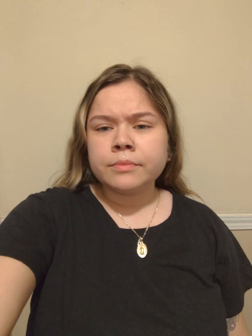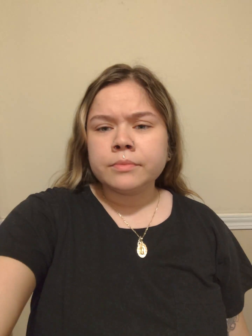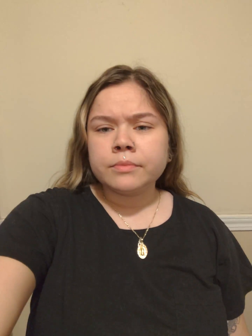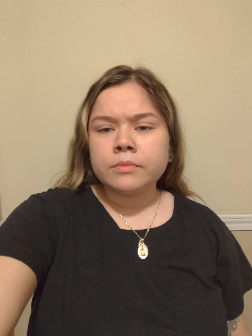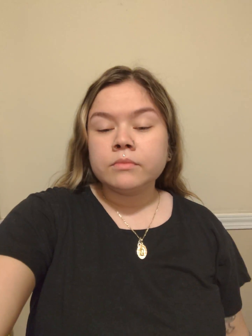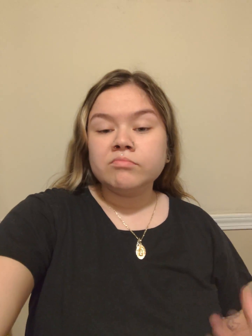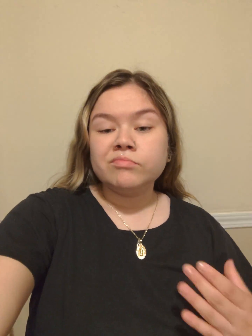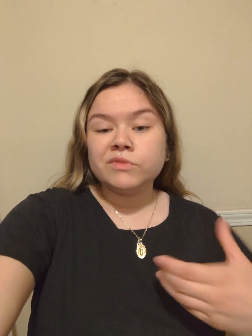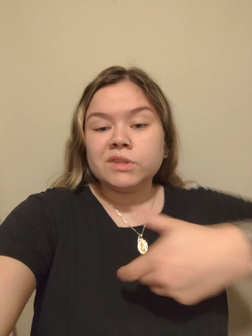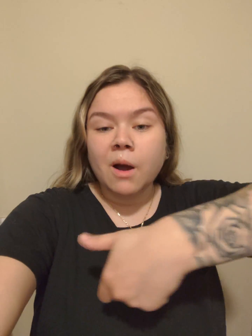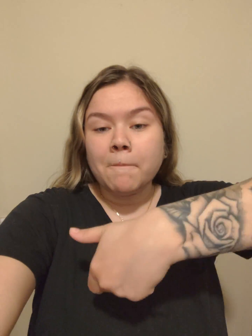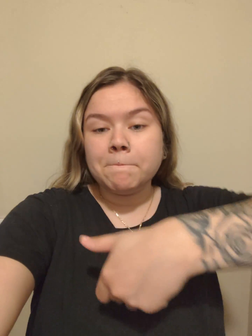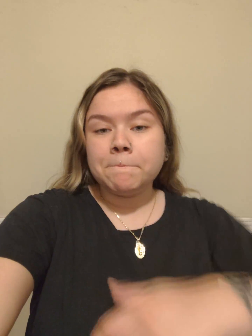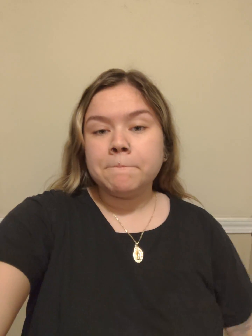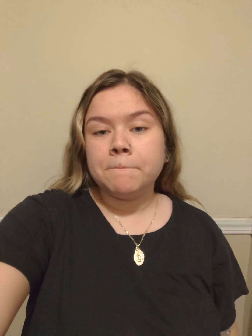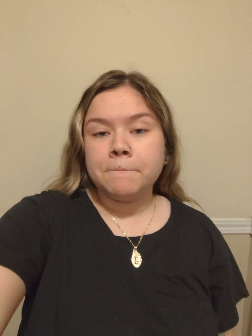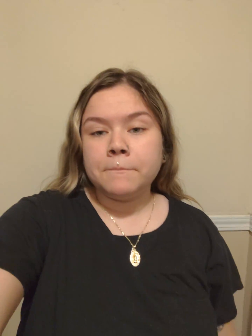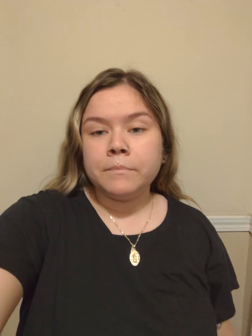dump